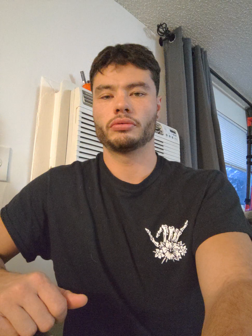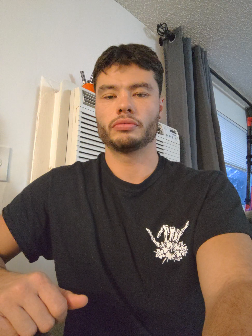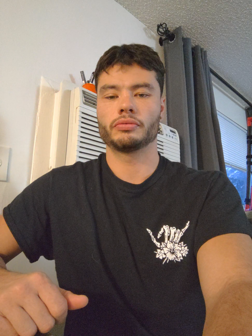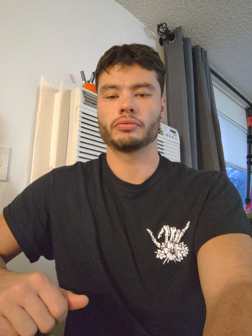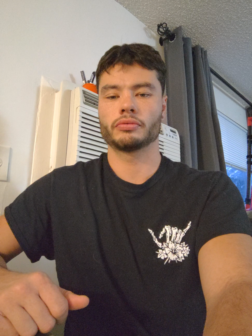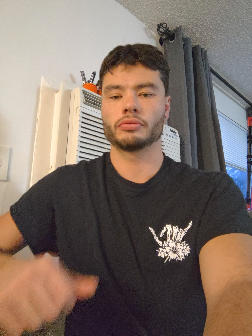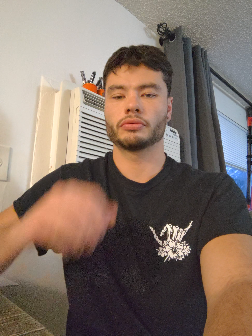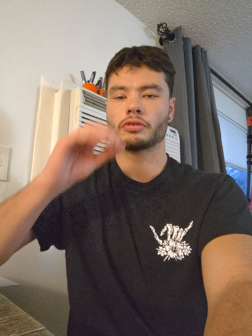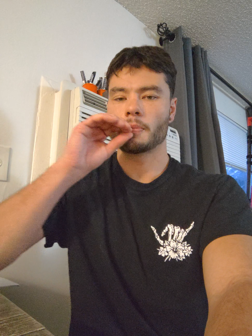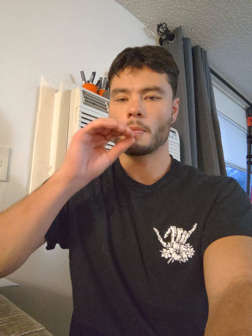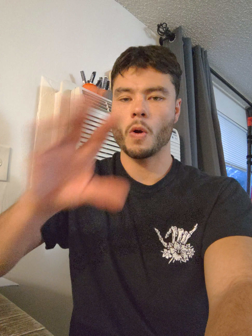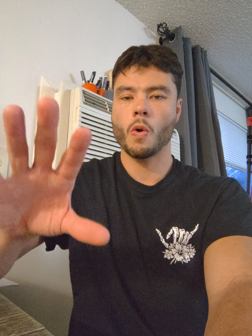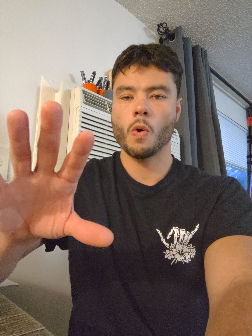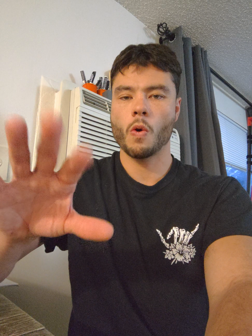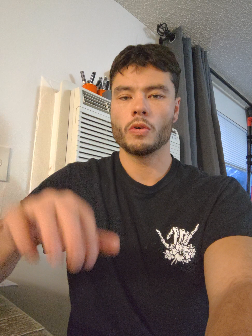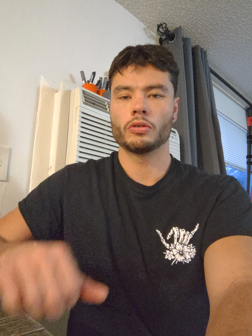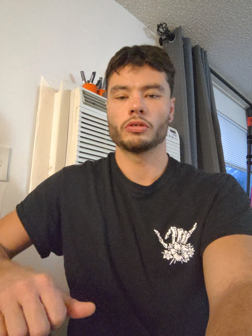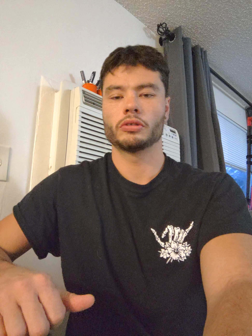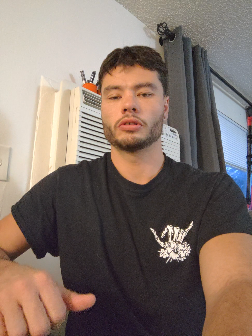blow